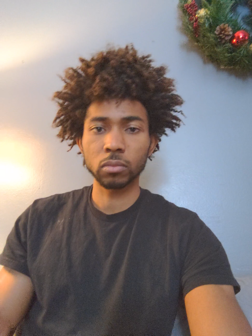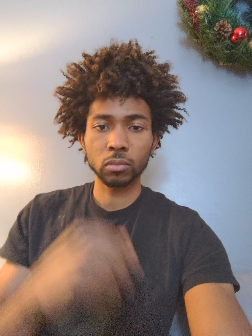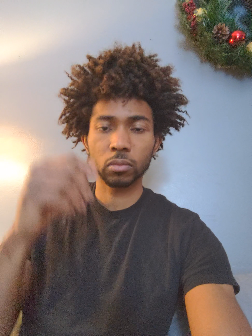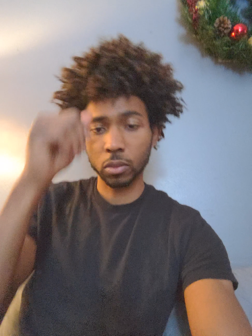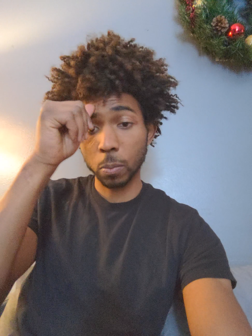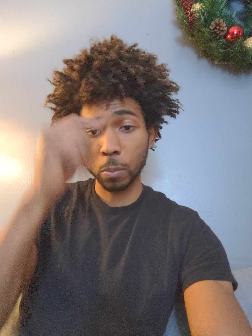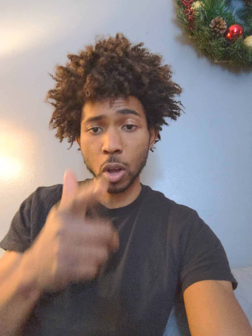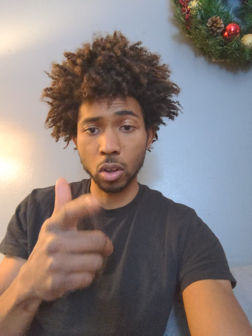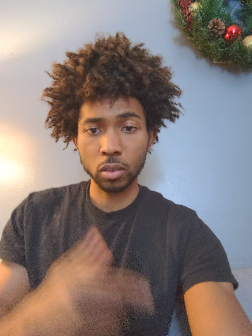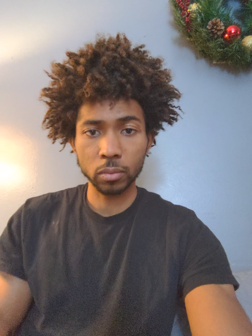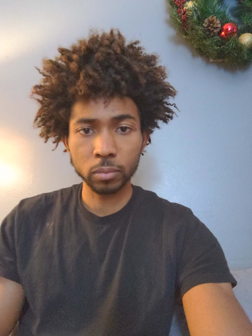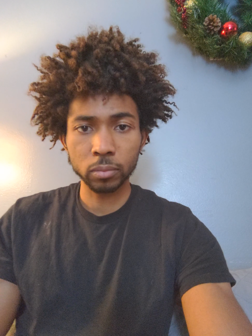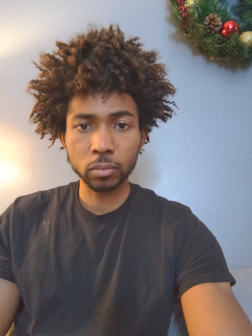brother